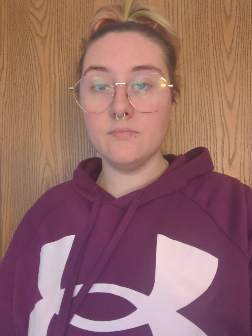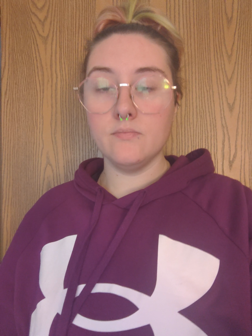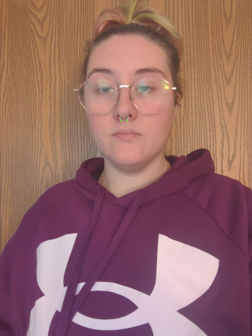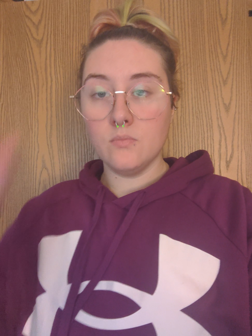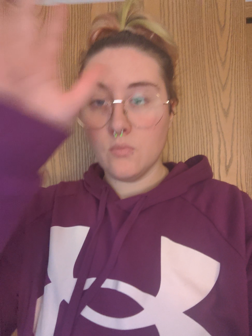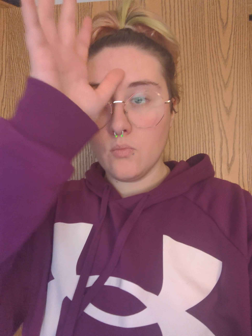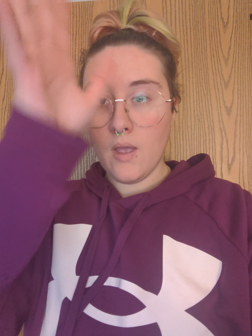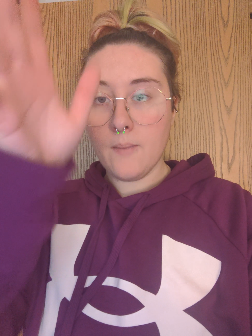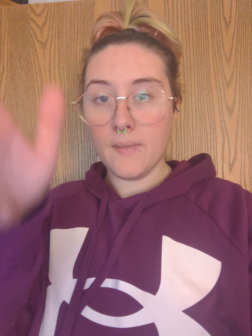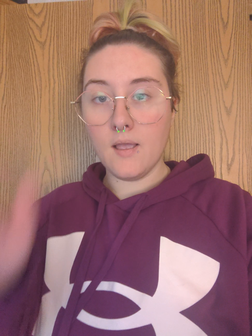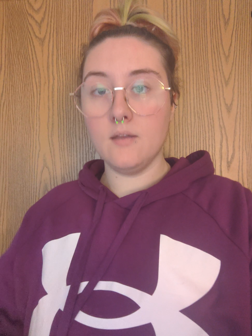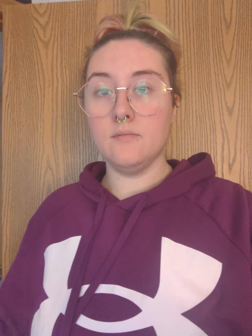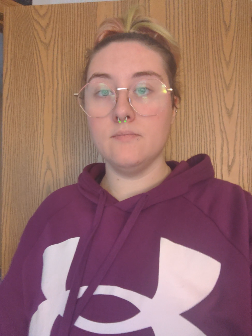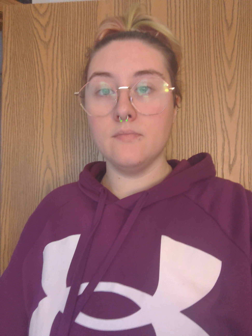grandpa